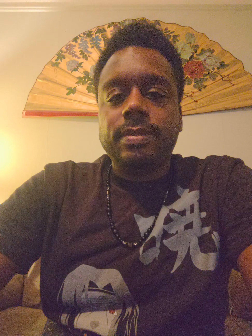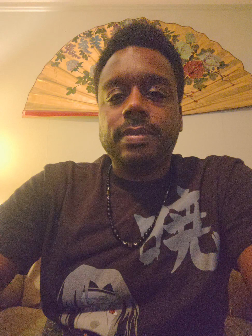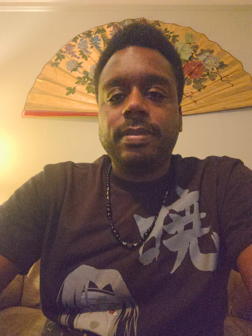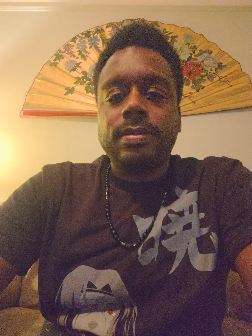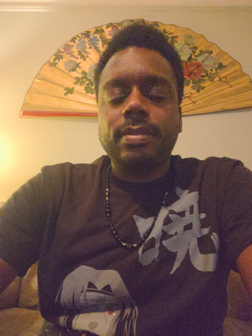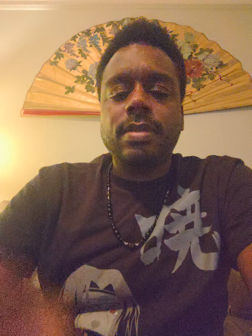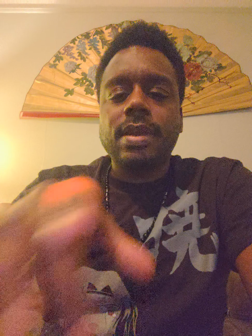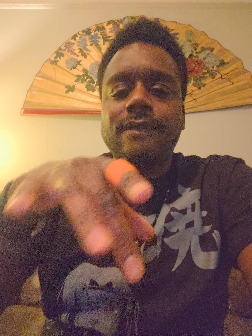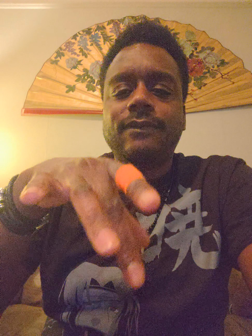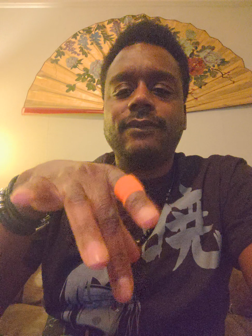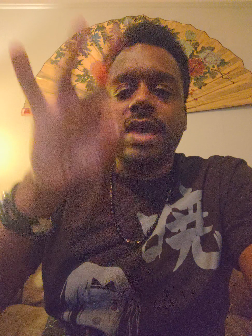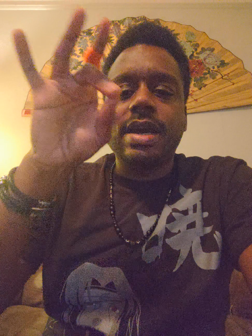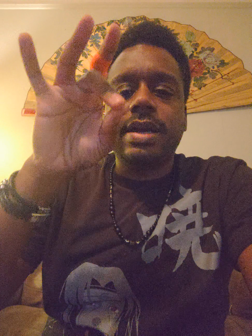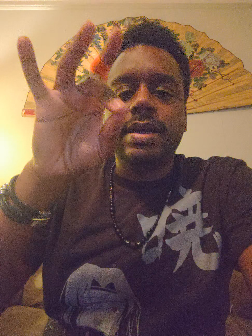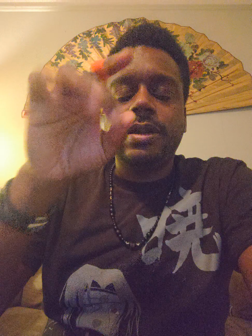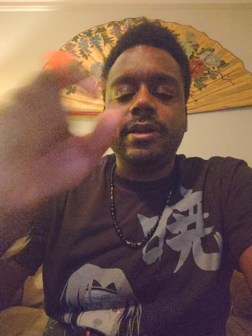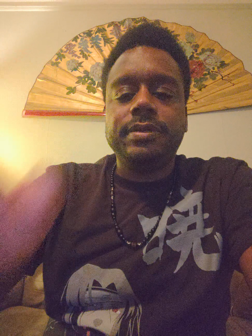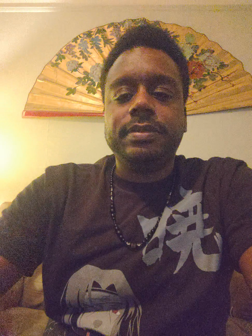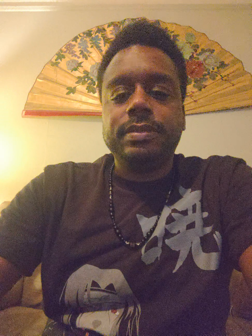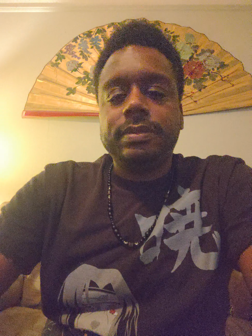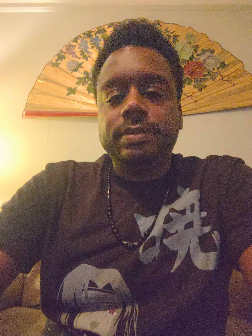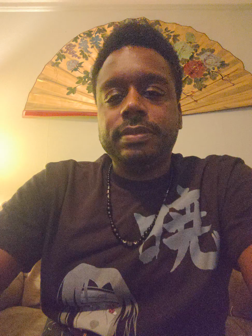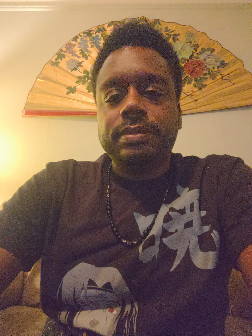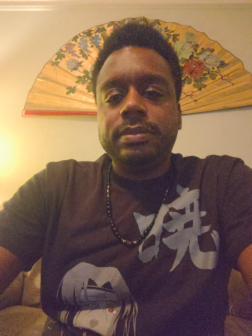find